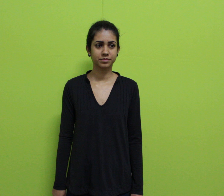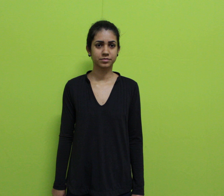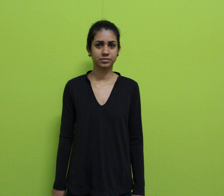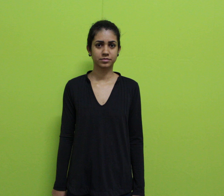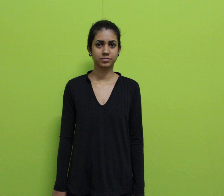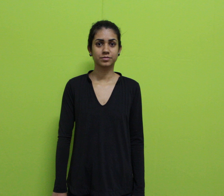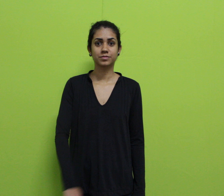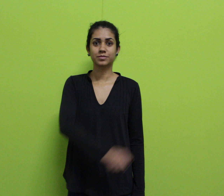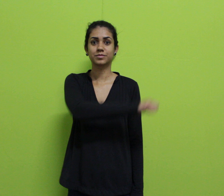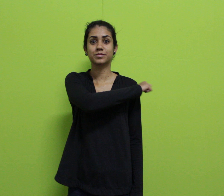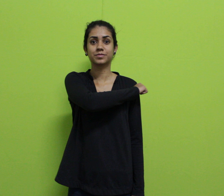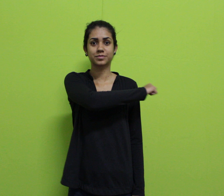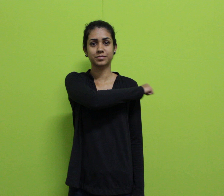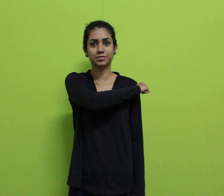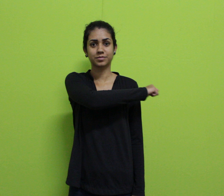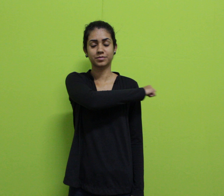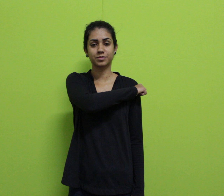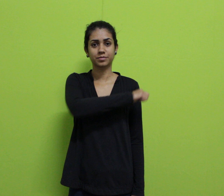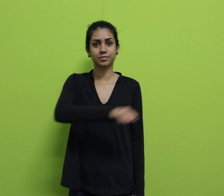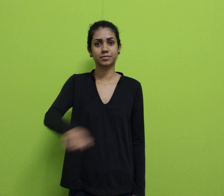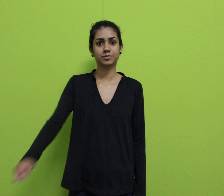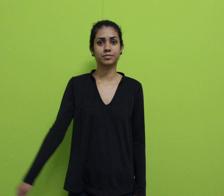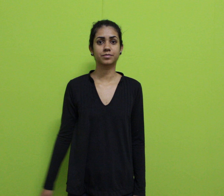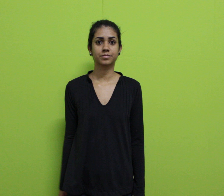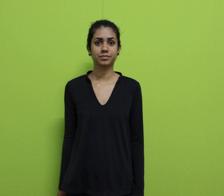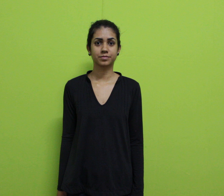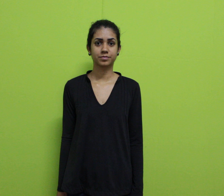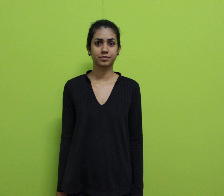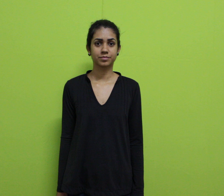aluno